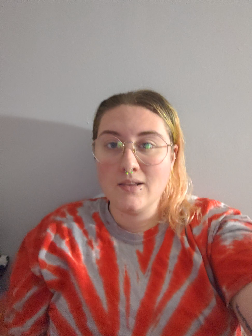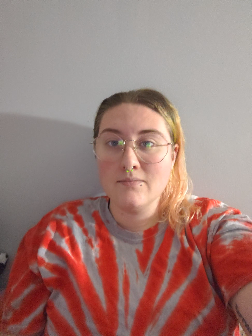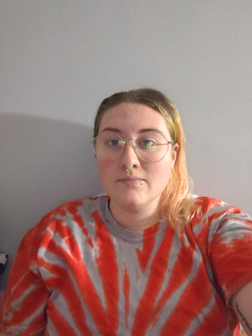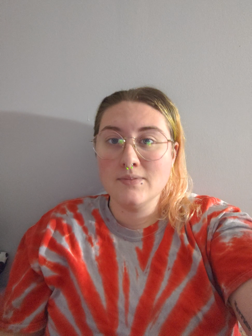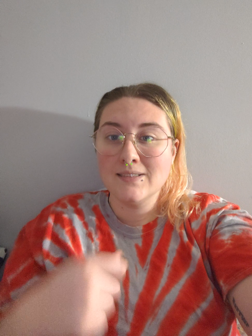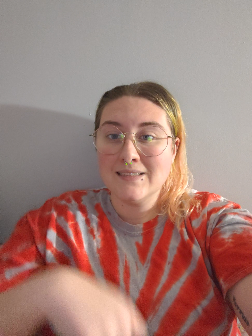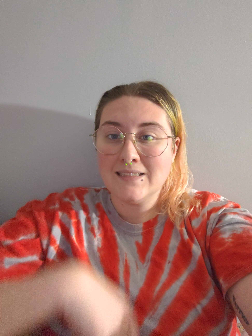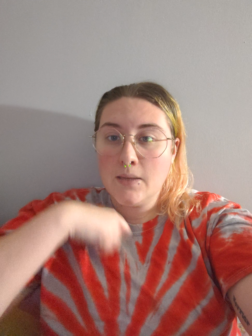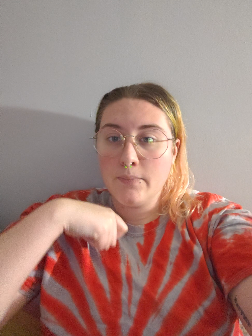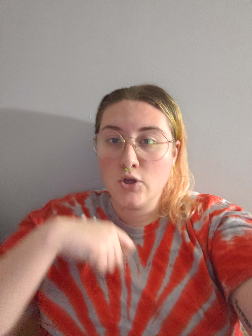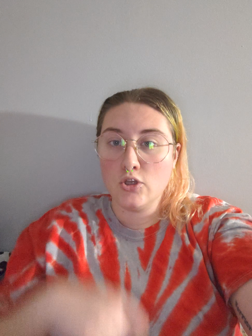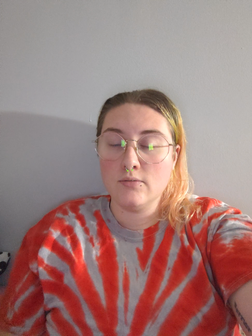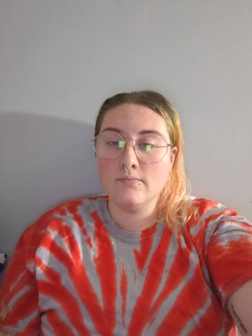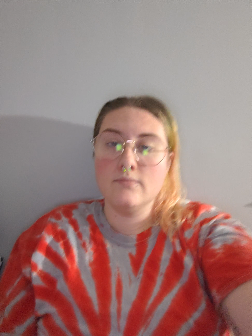zipper